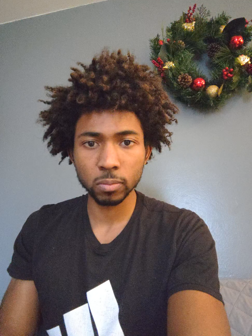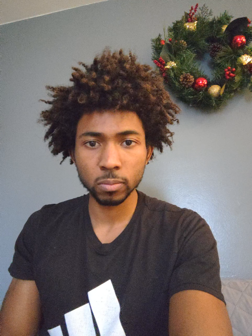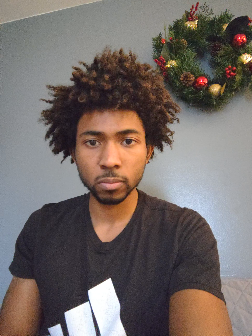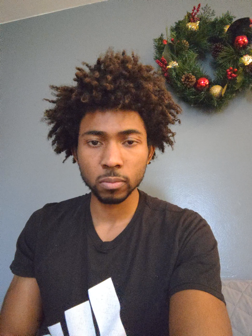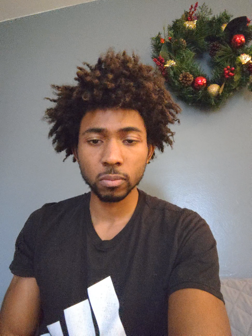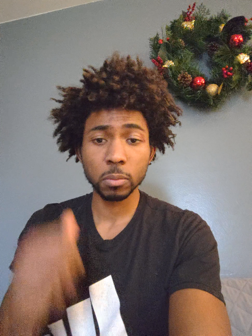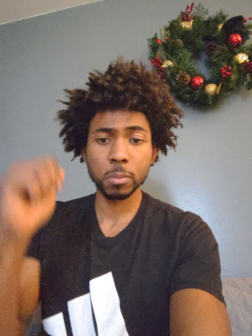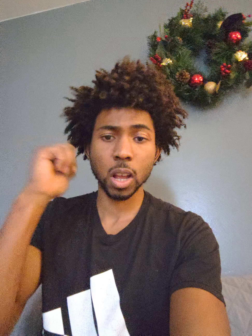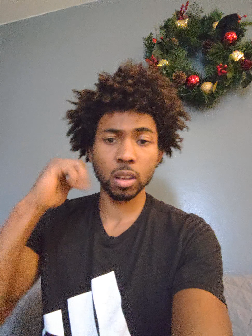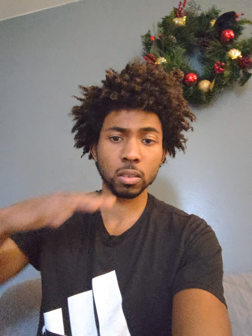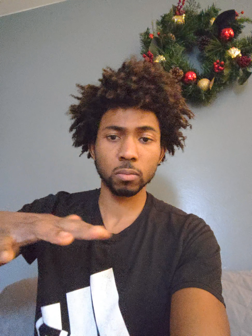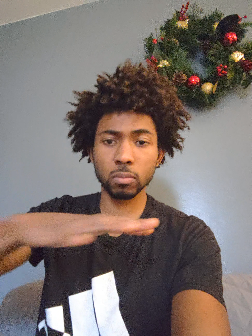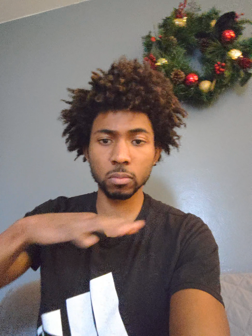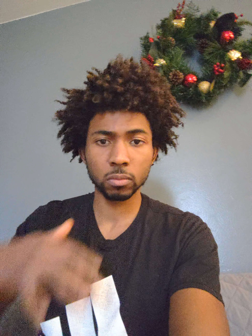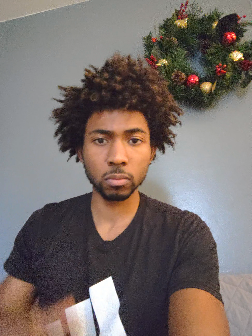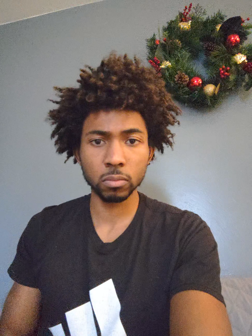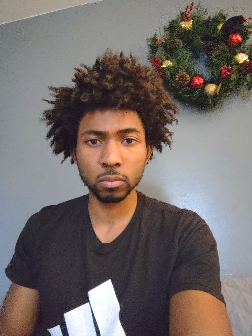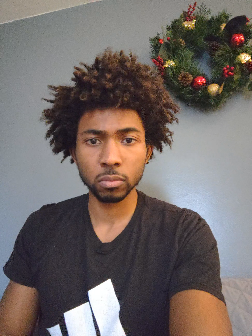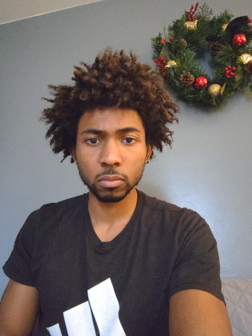backyard